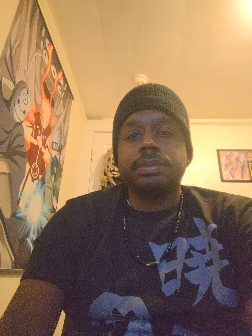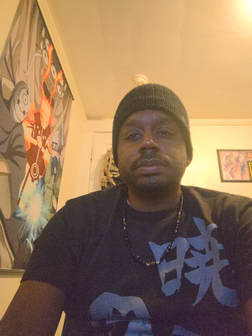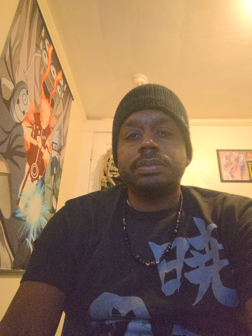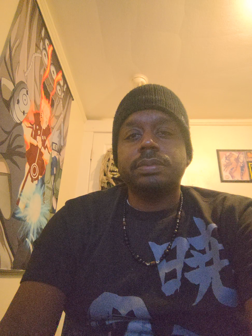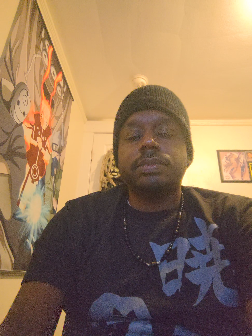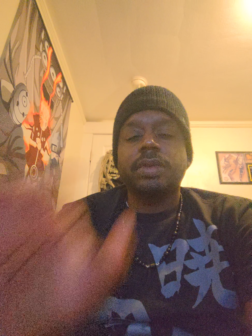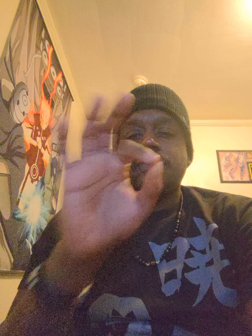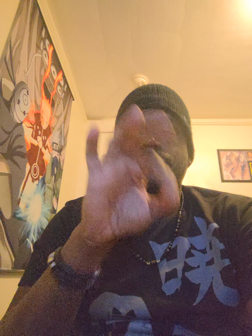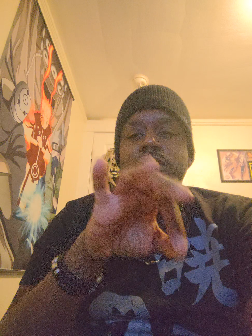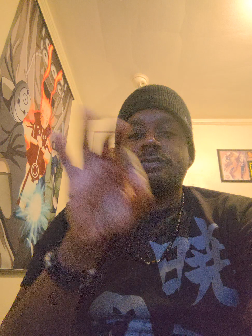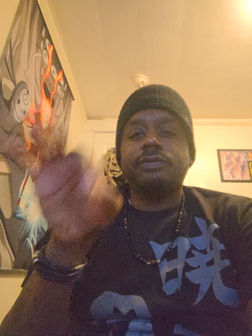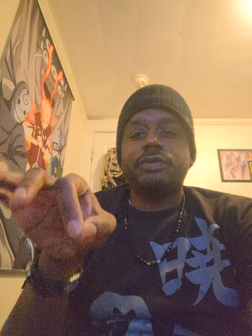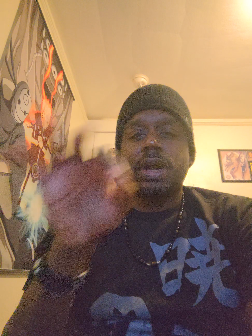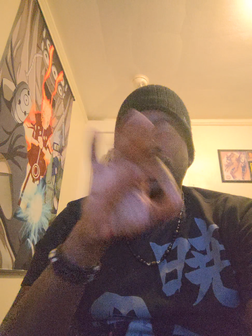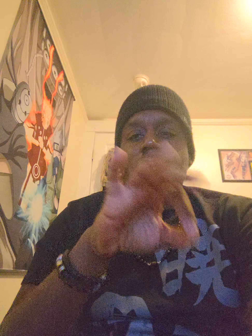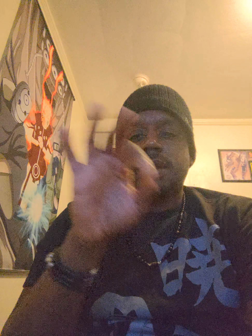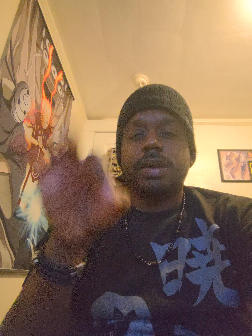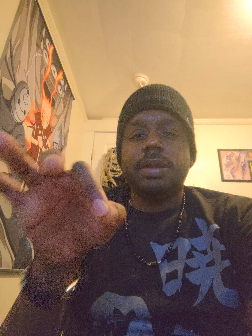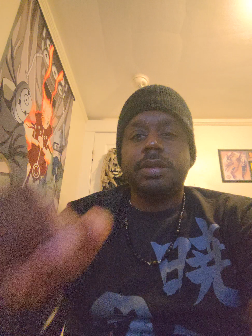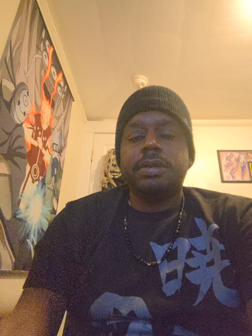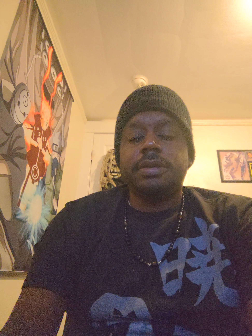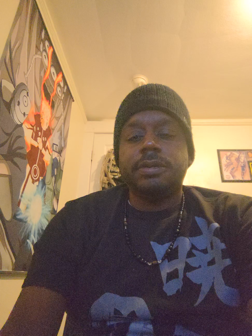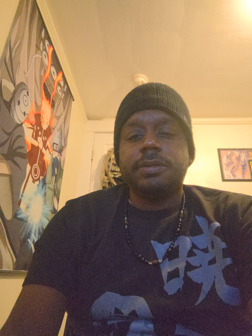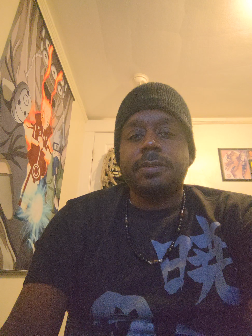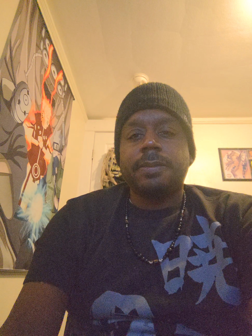french fries